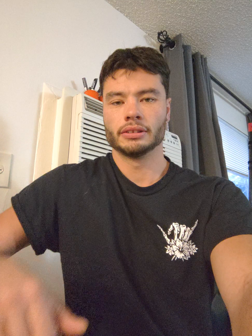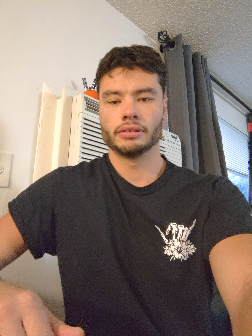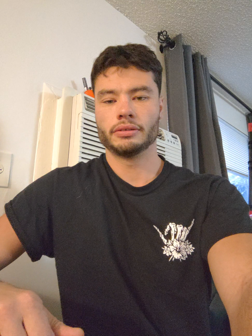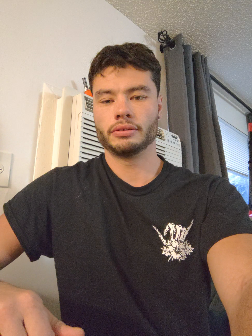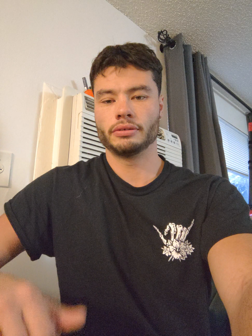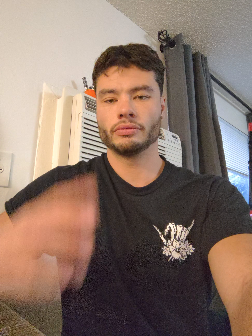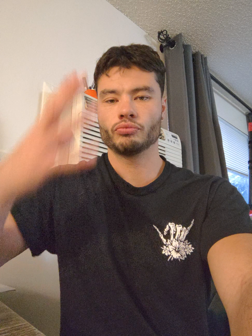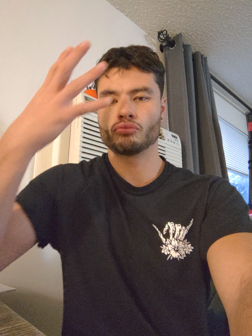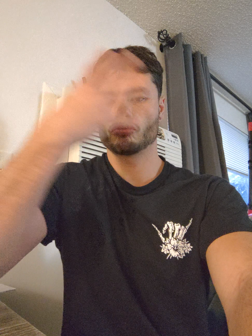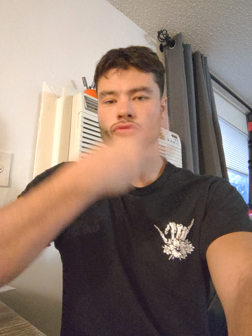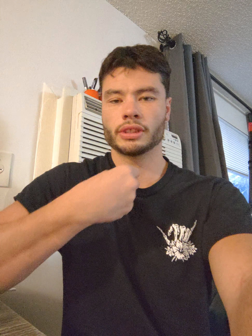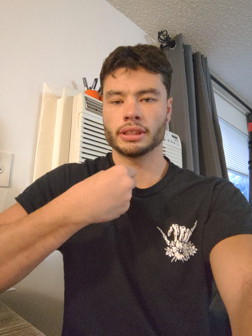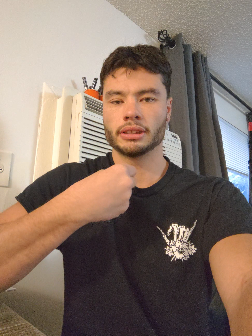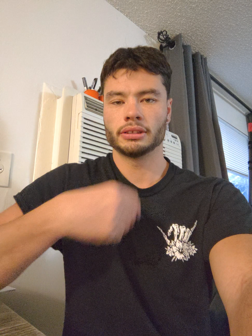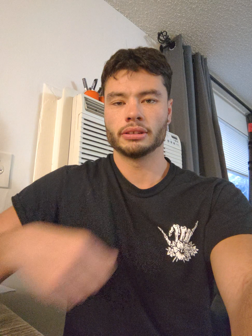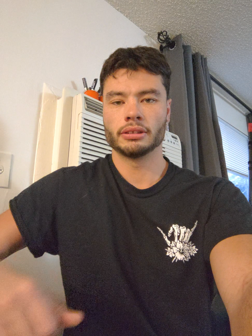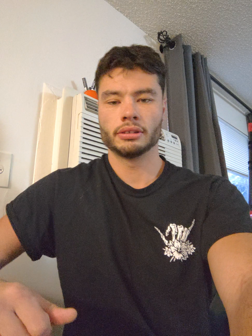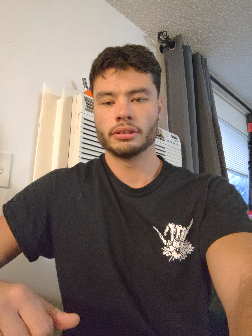pretty